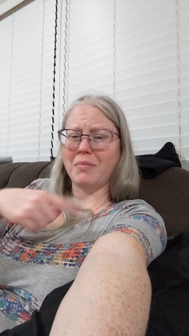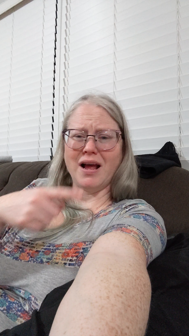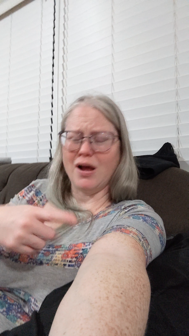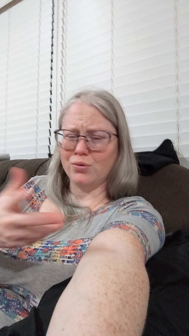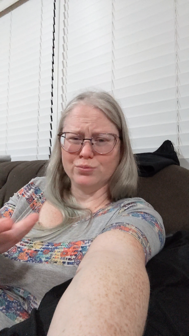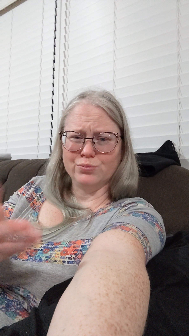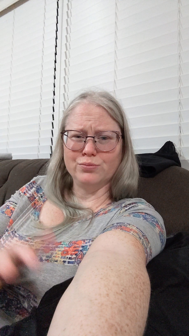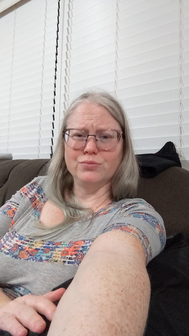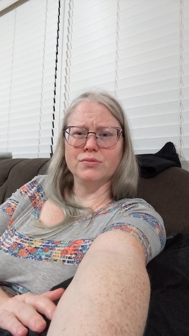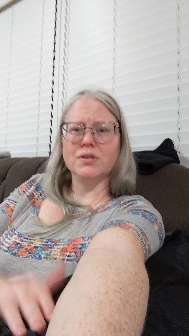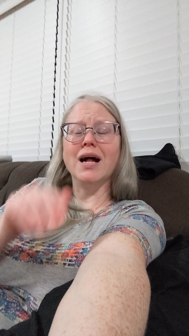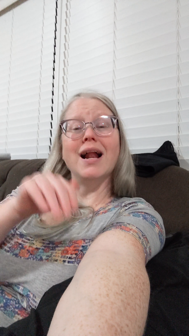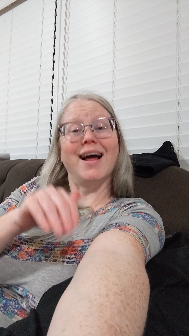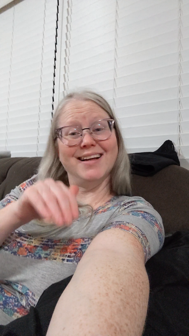night night